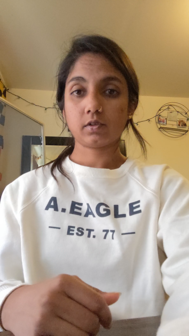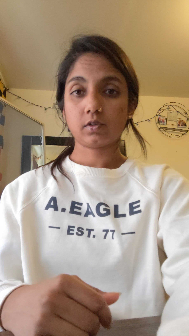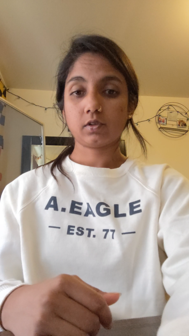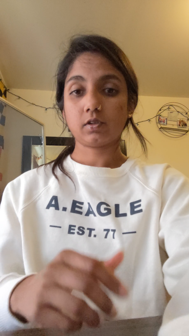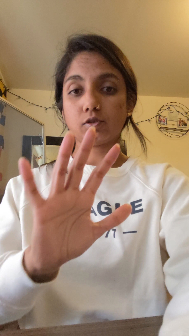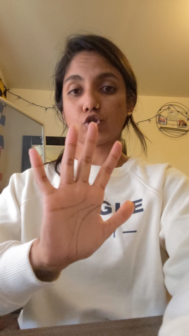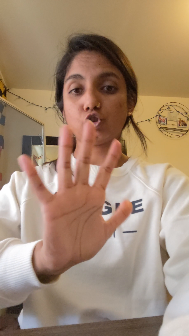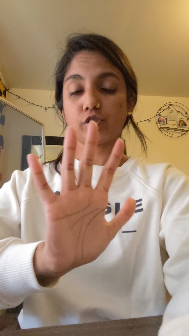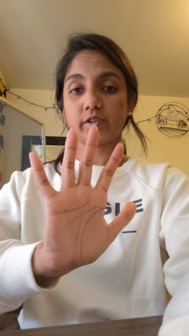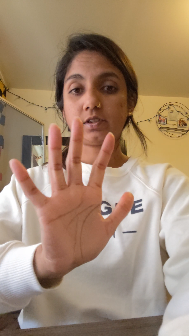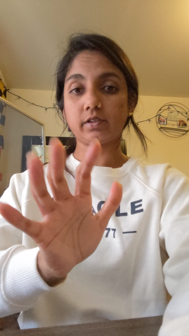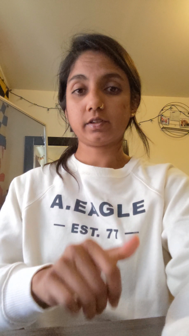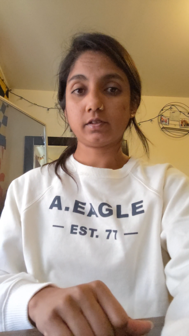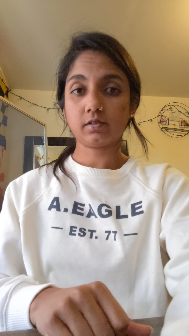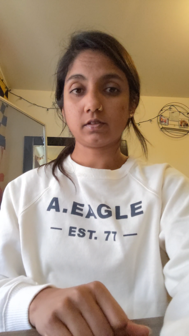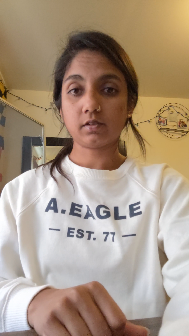cheese